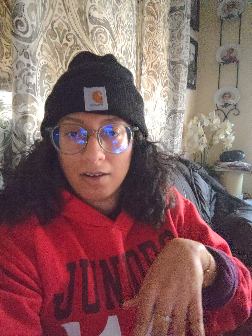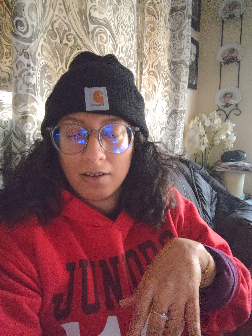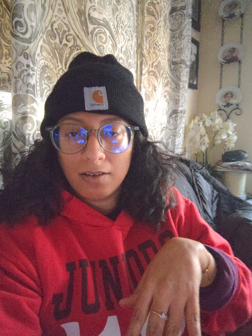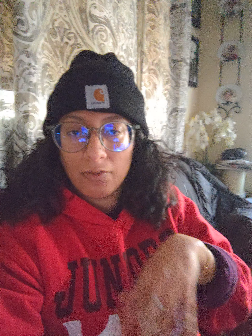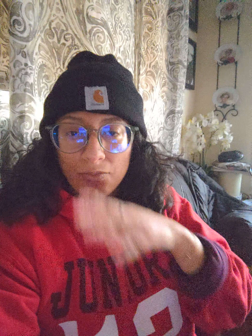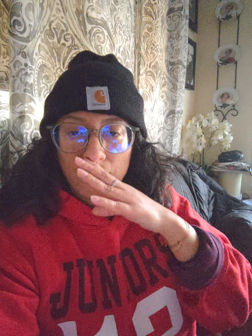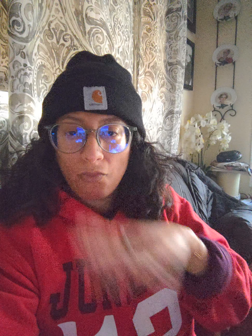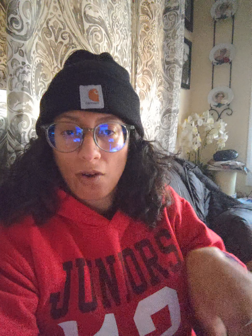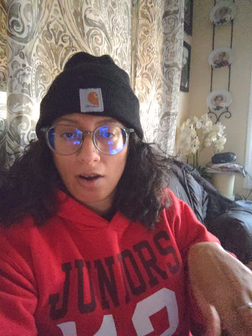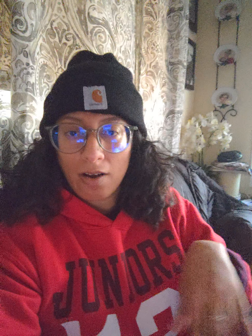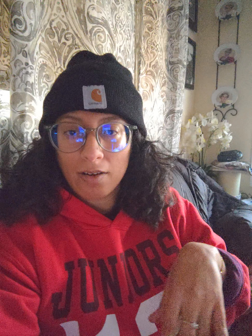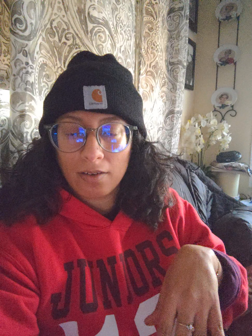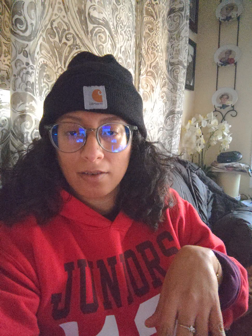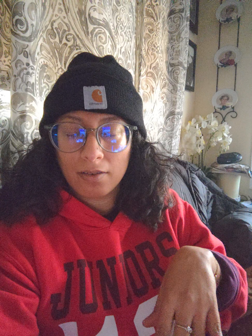quiet